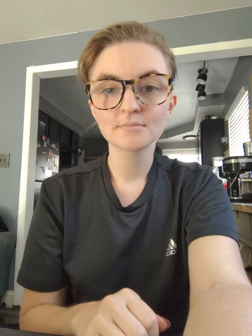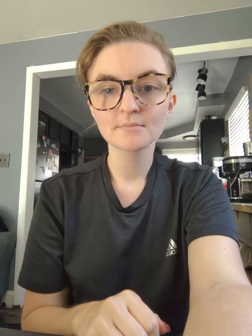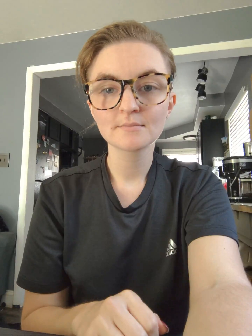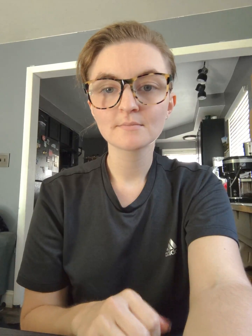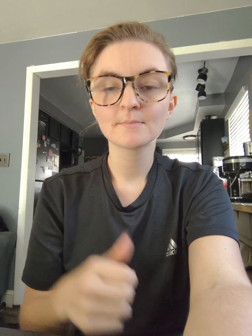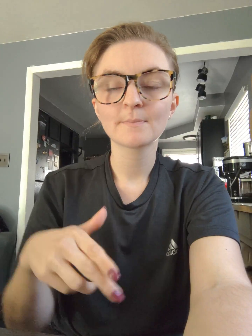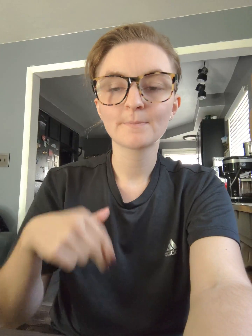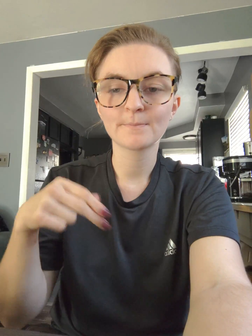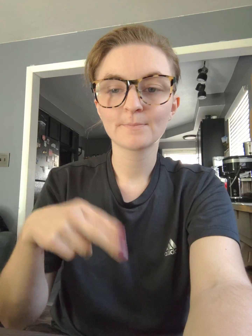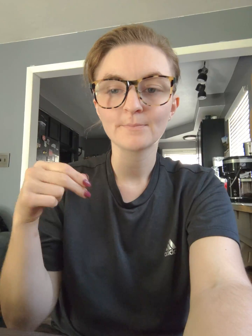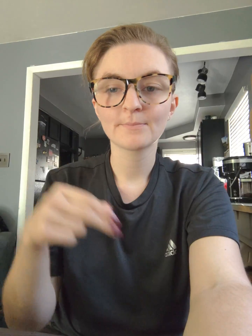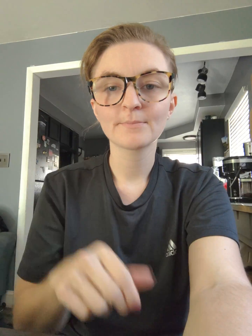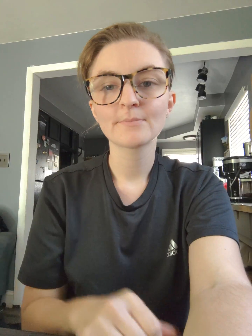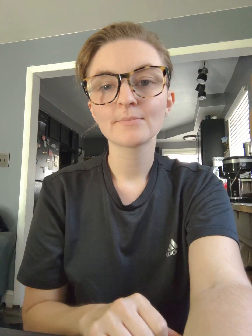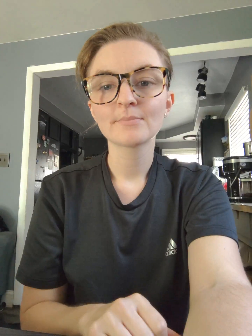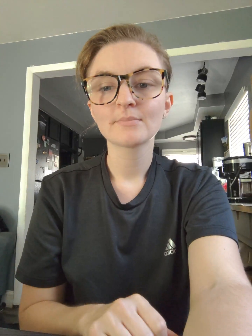diaper